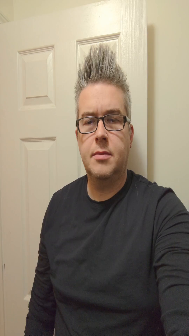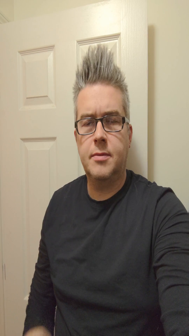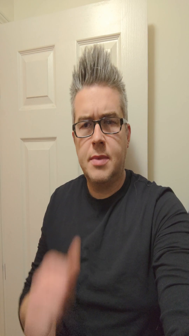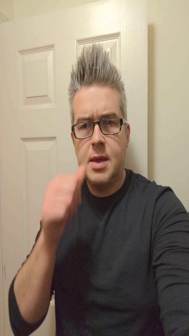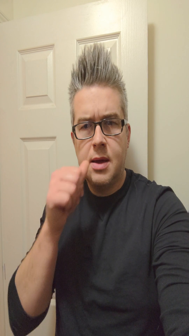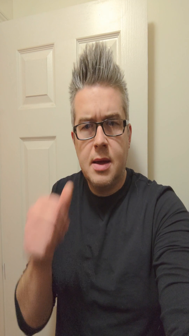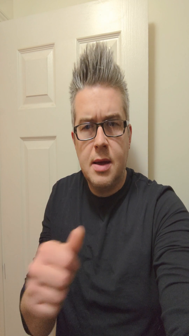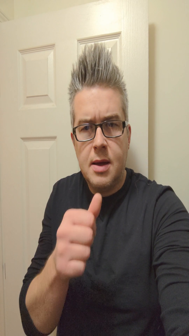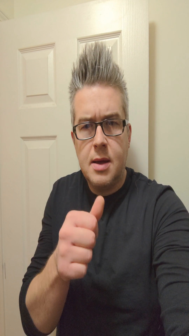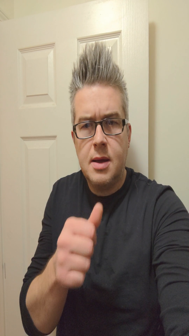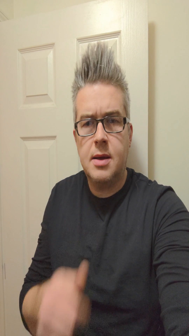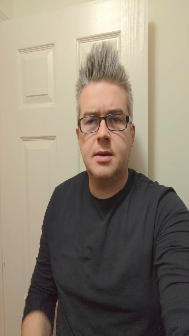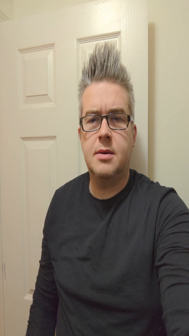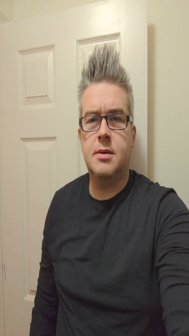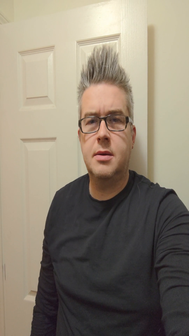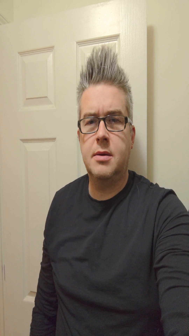hide